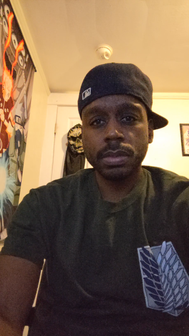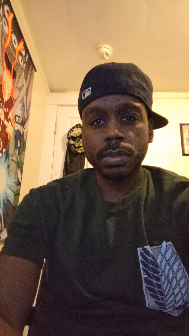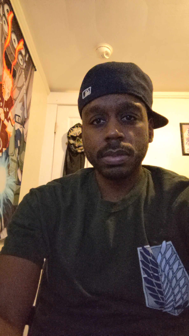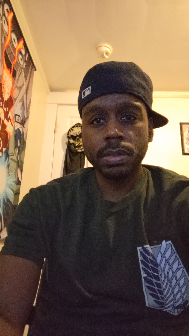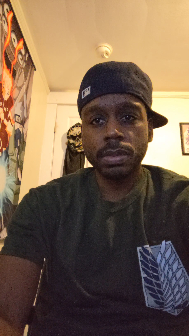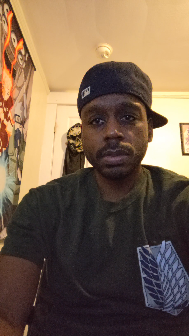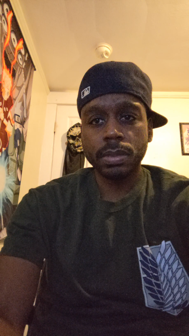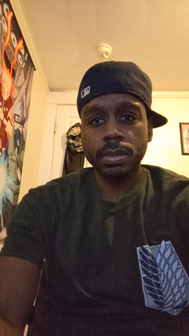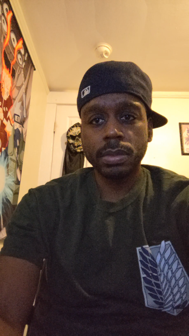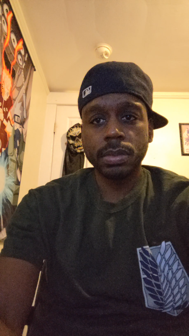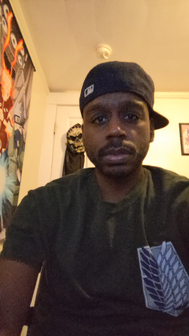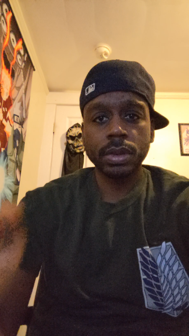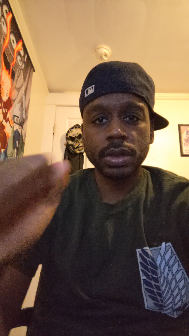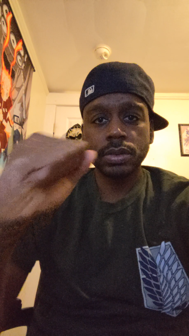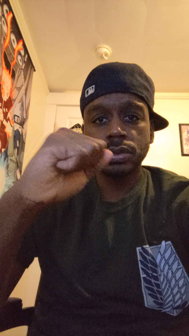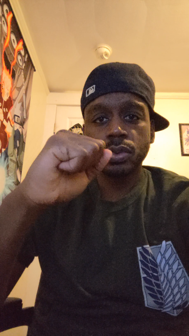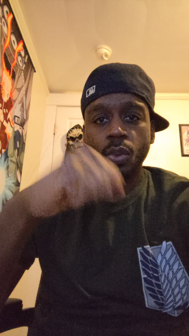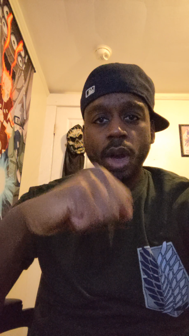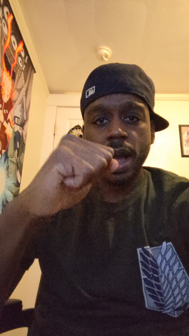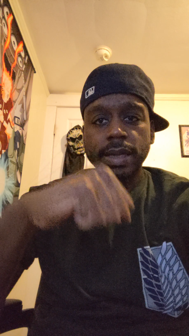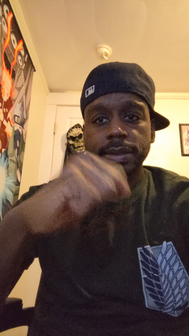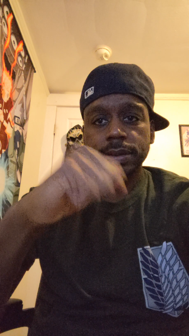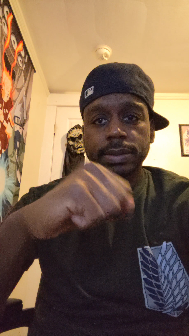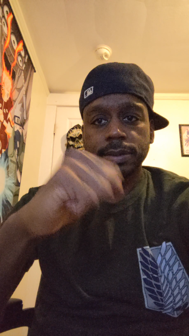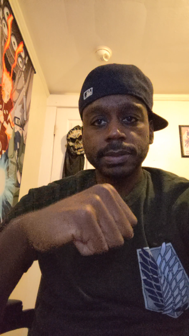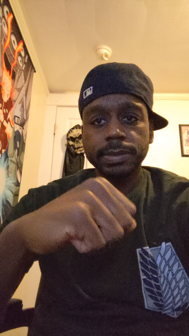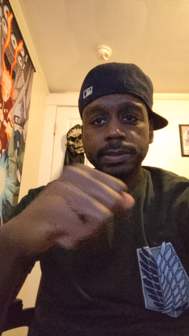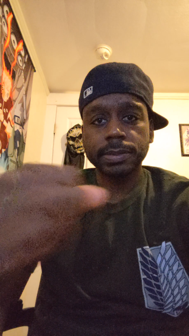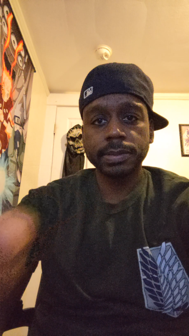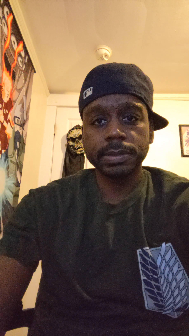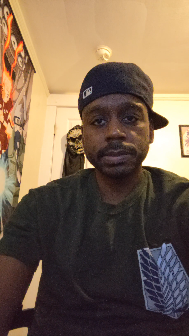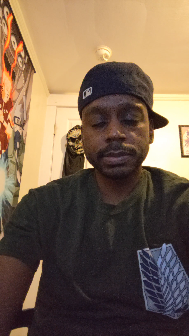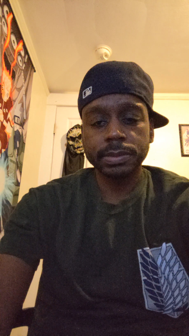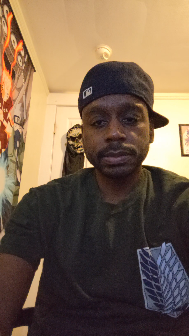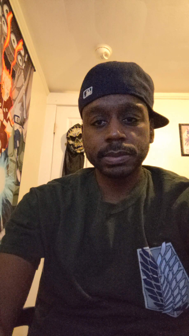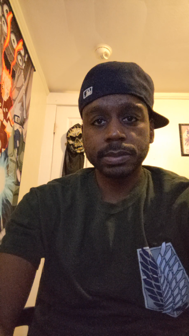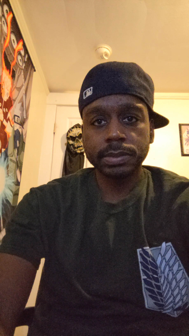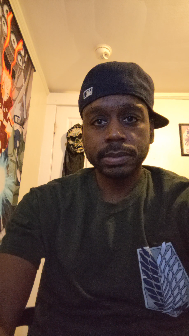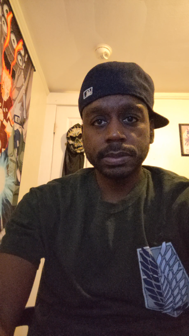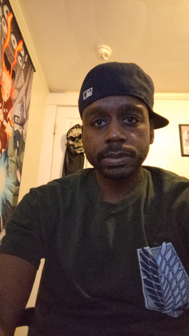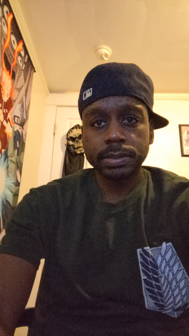rock